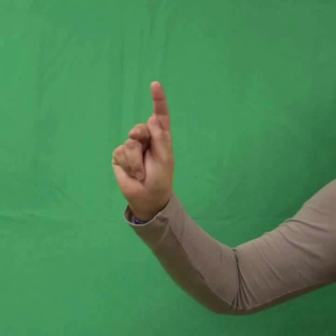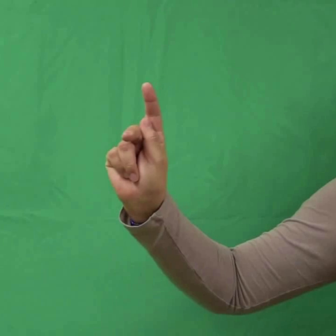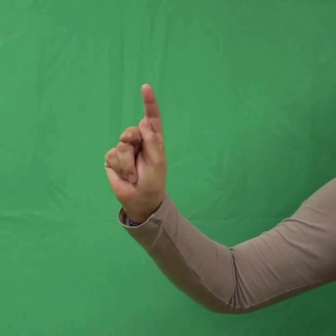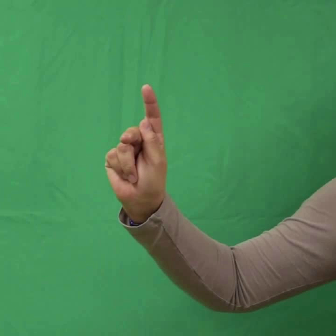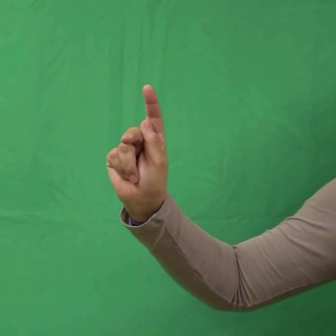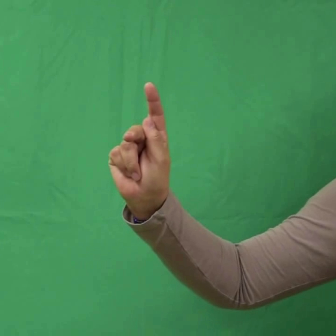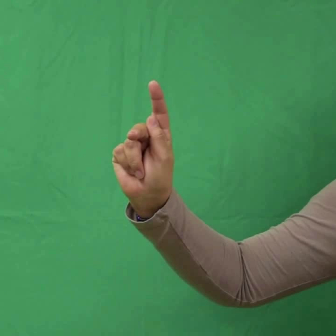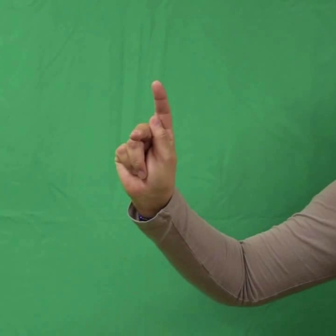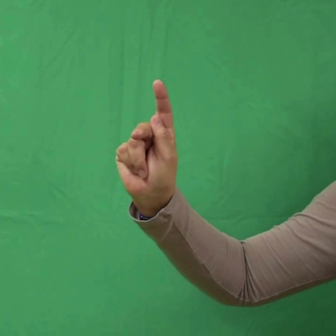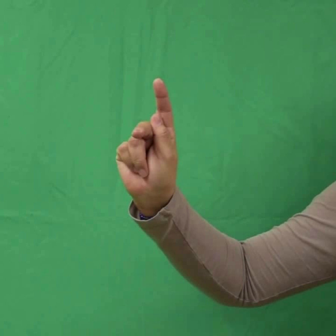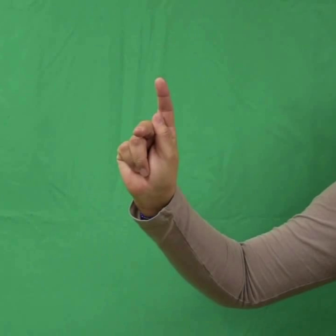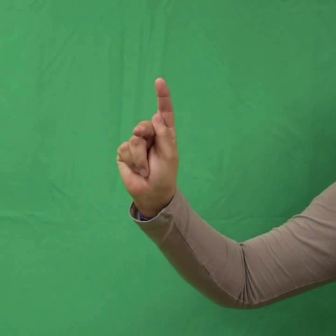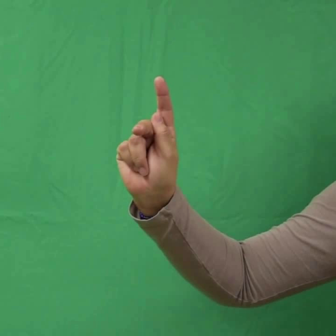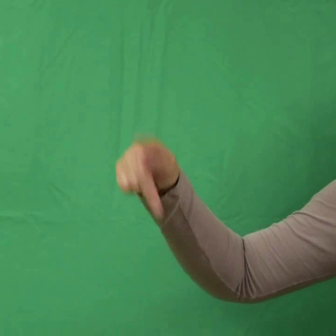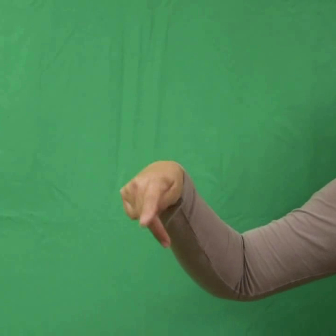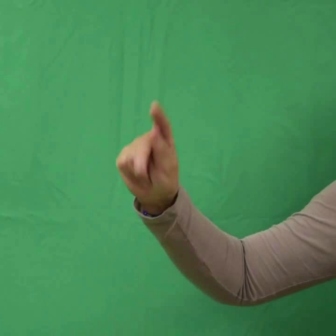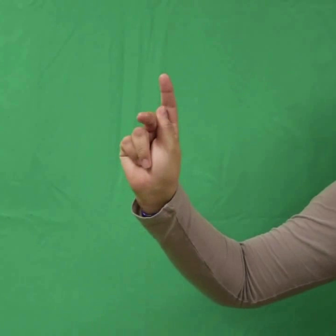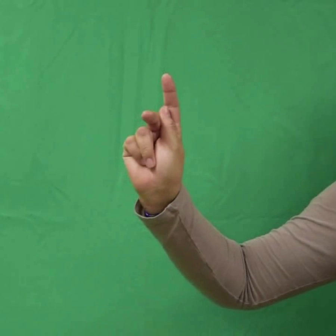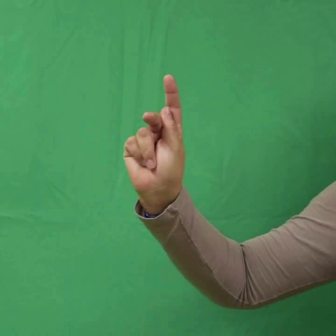K